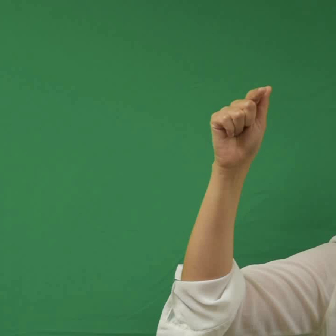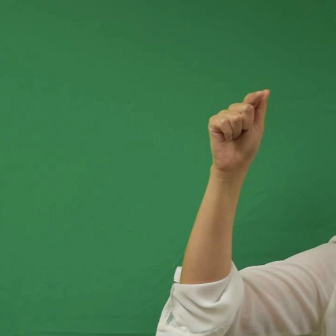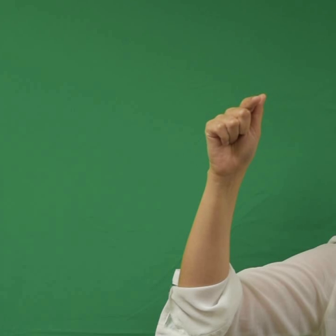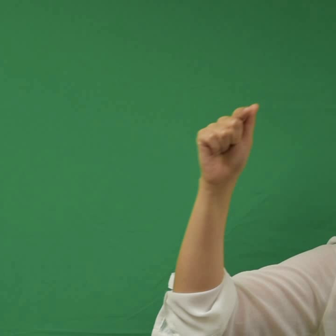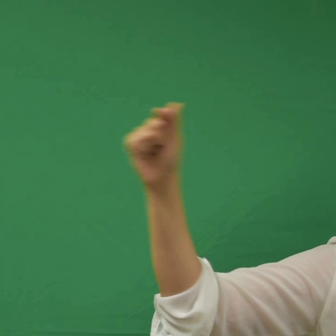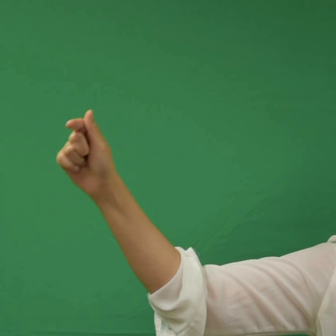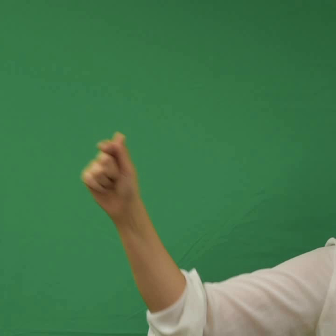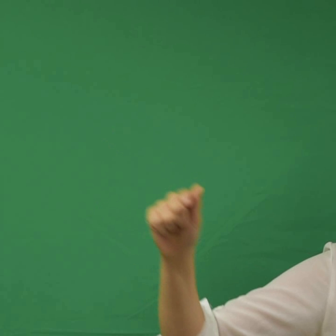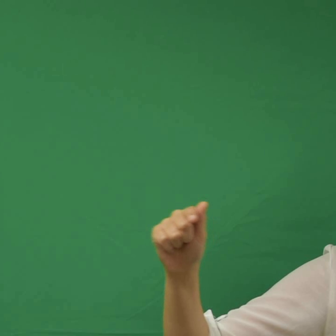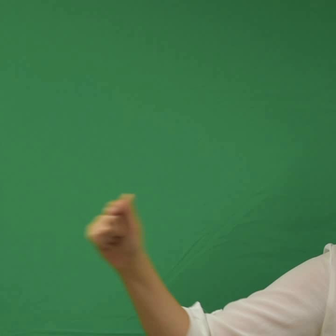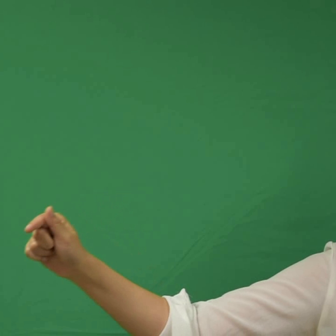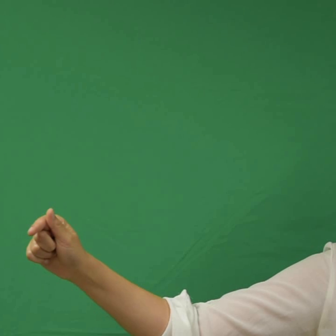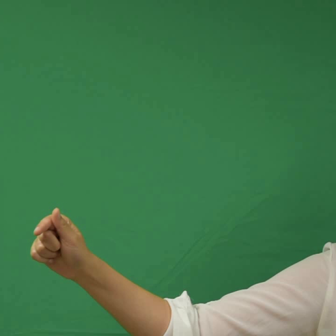Z